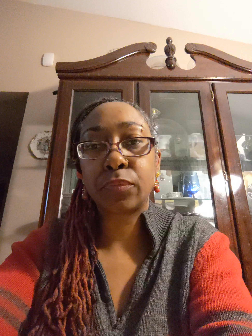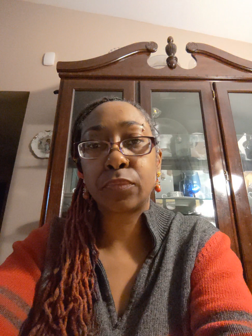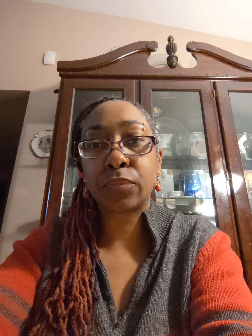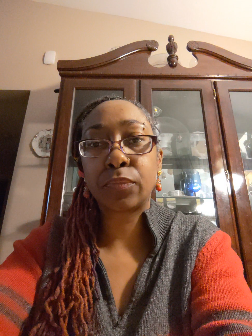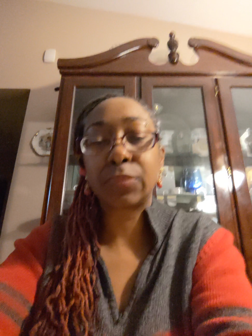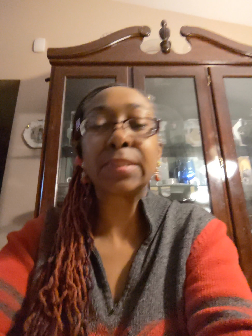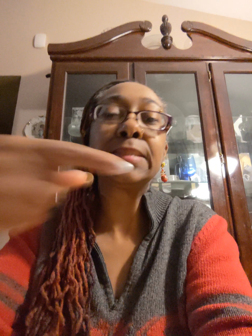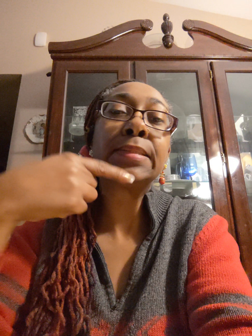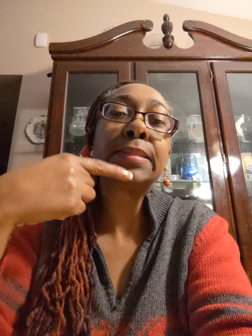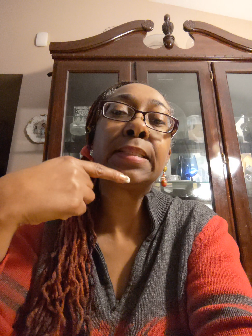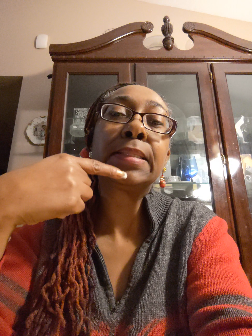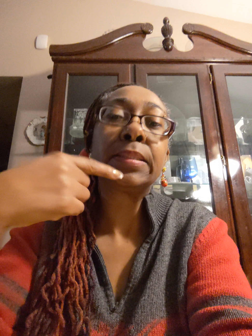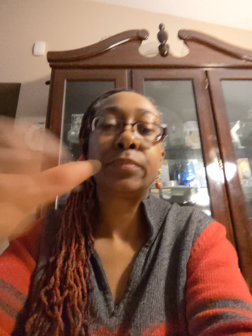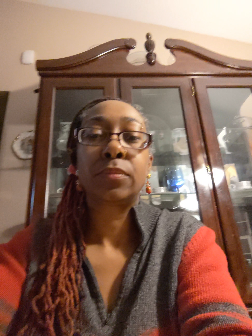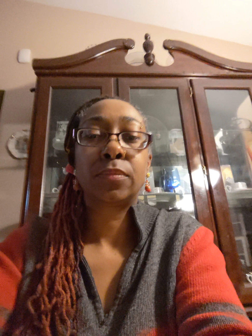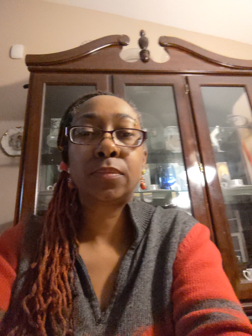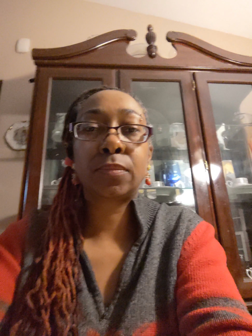say